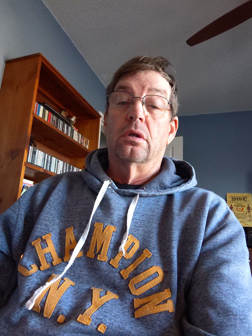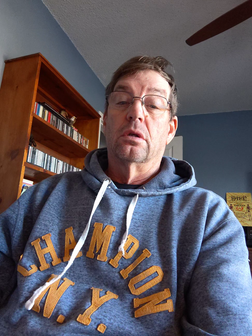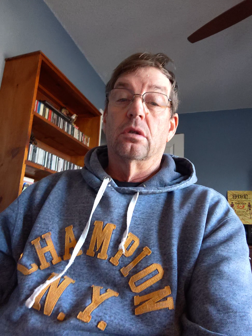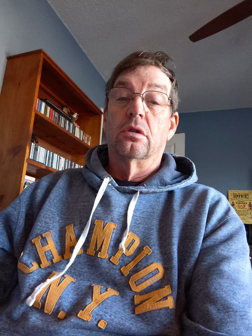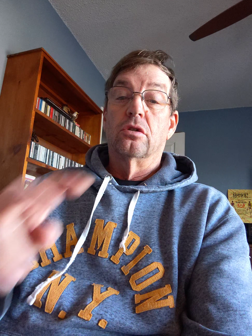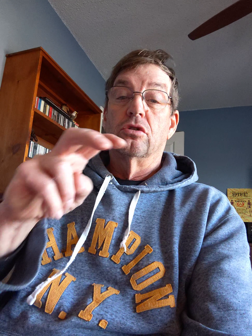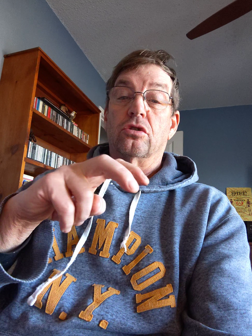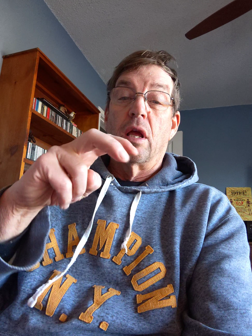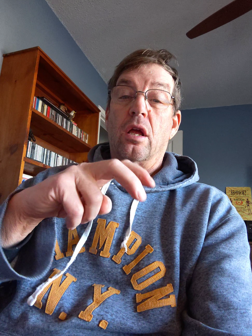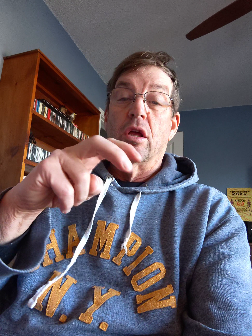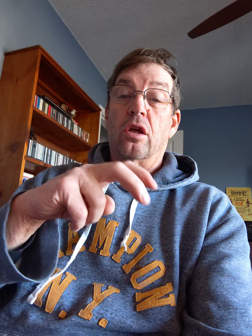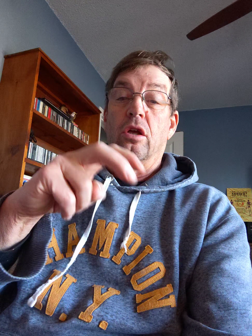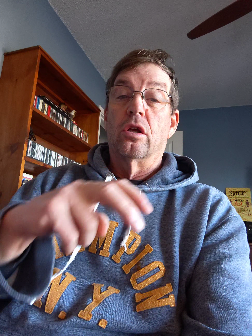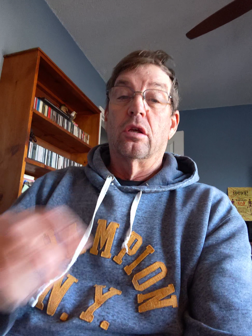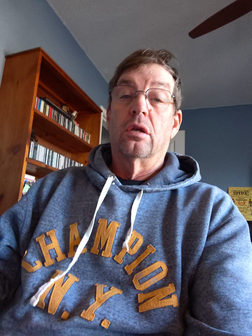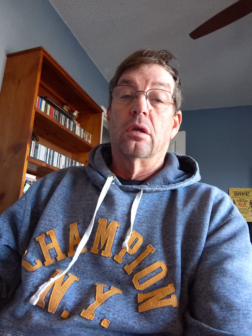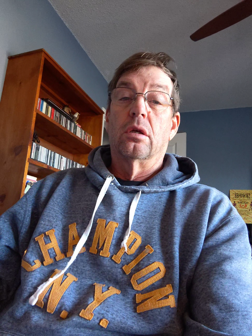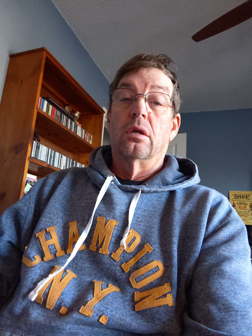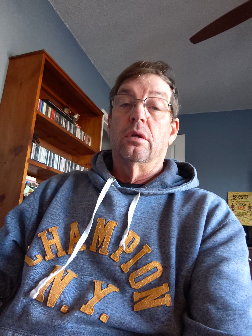chair